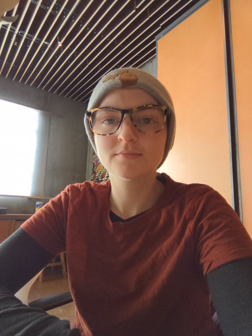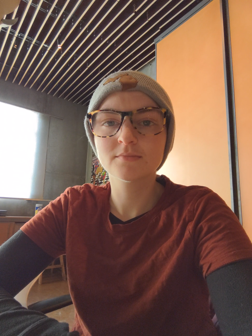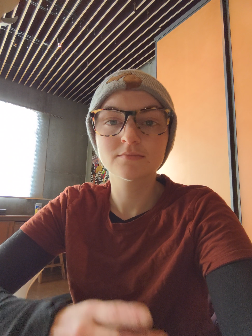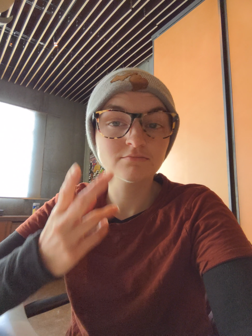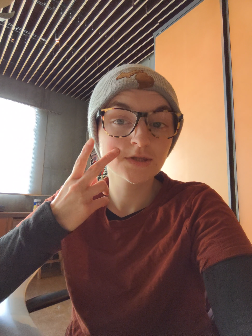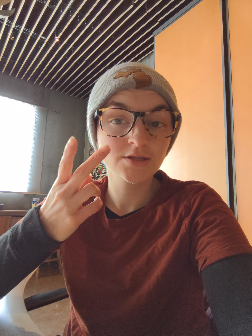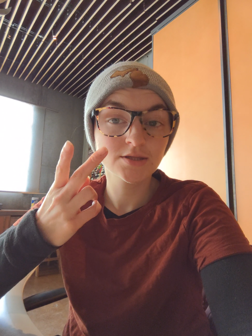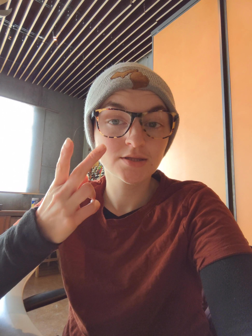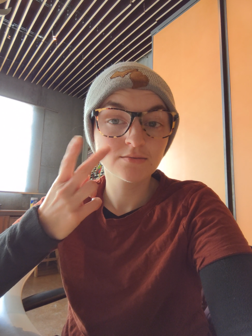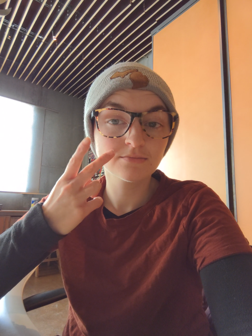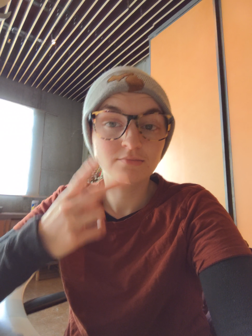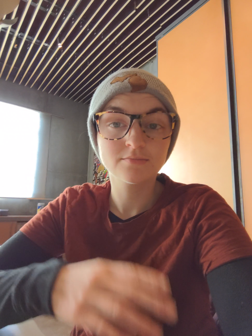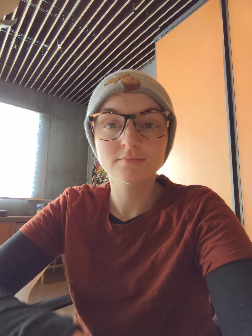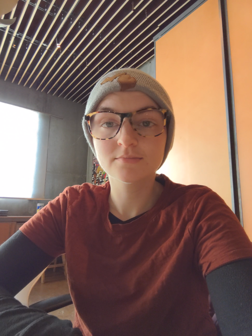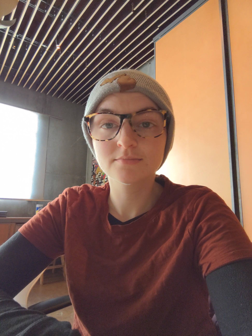see